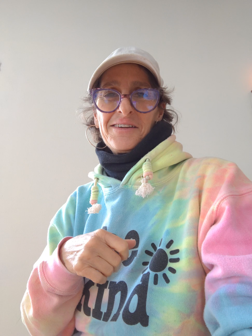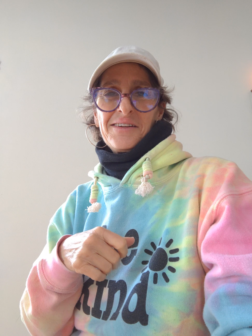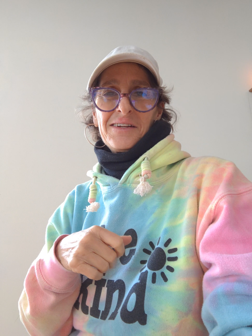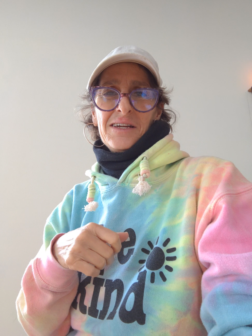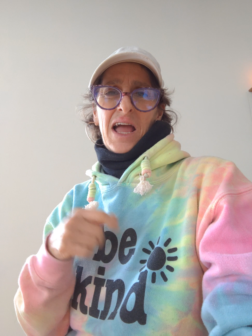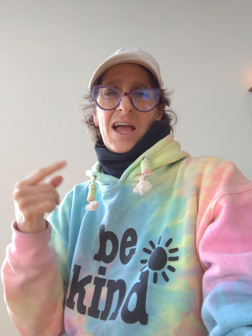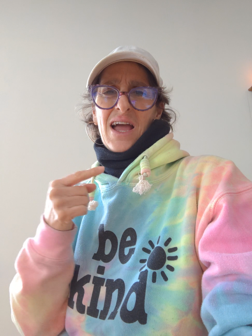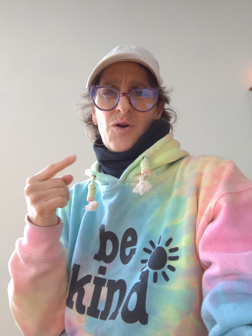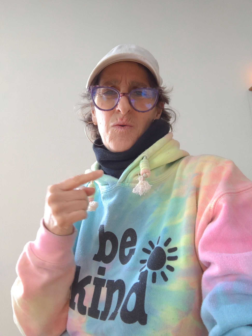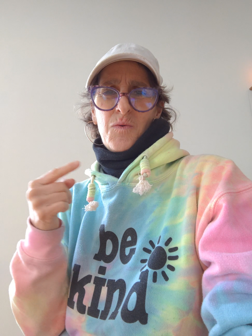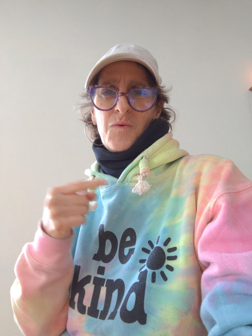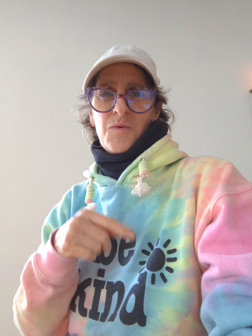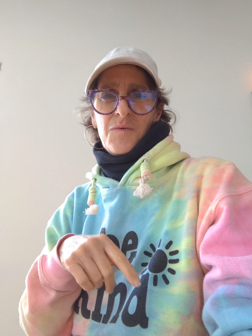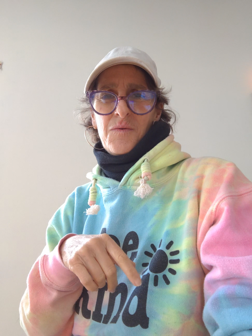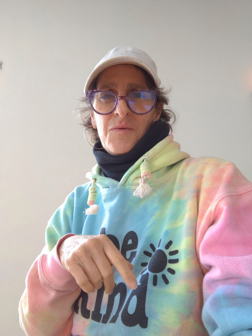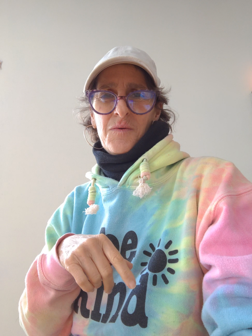owie